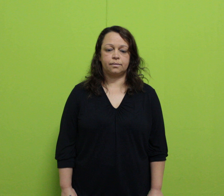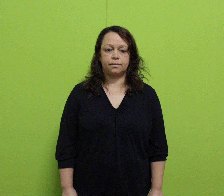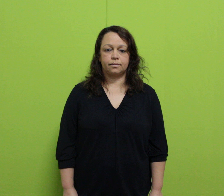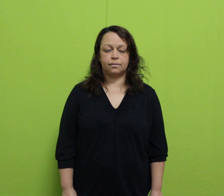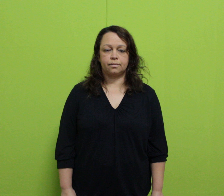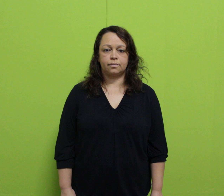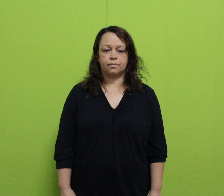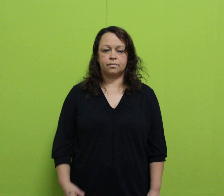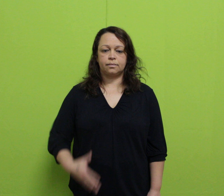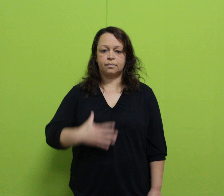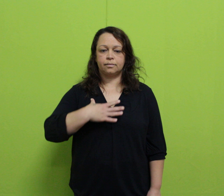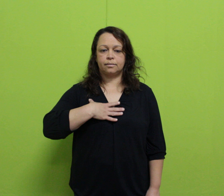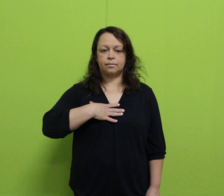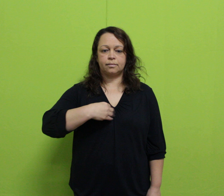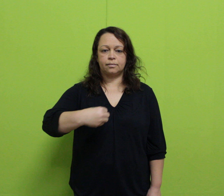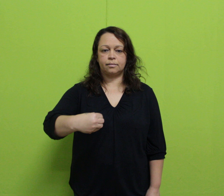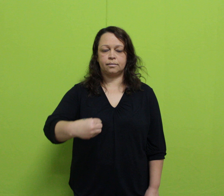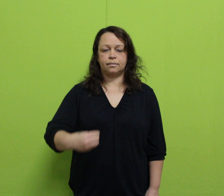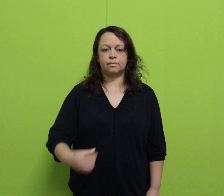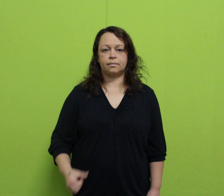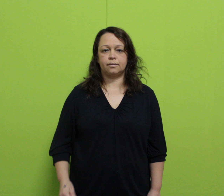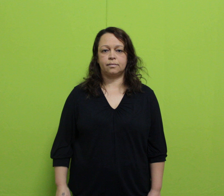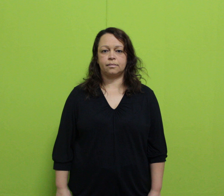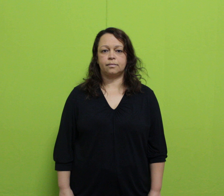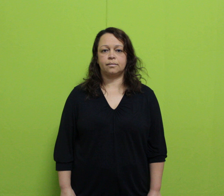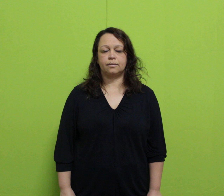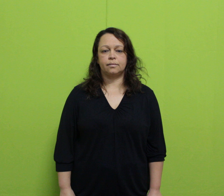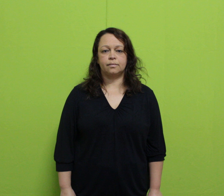filho